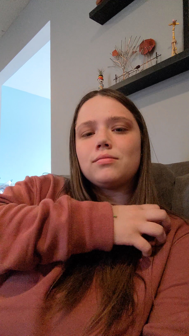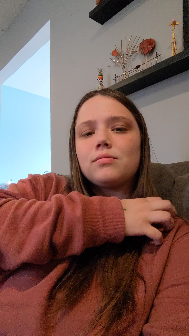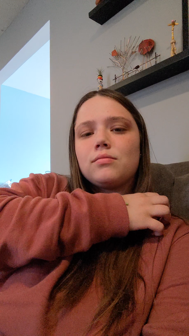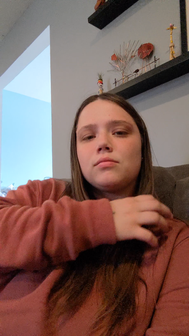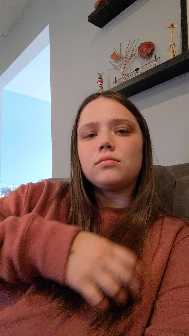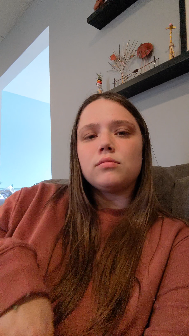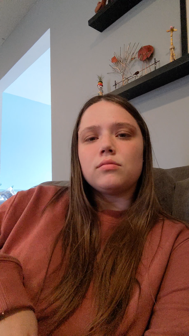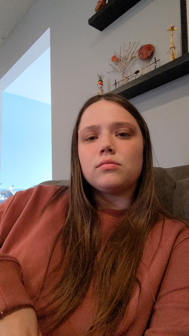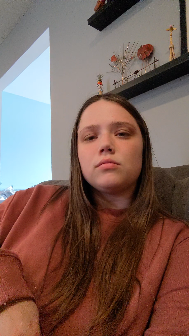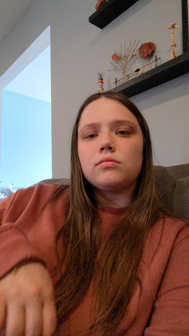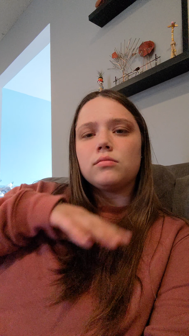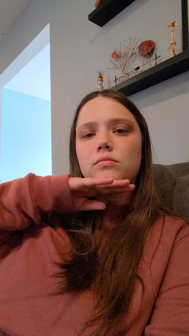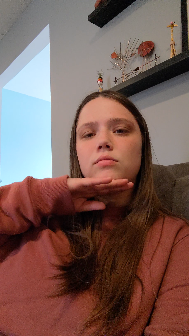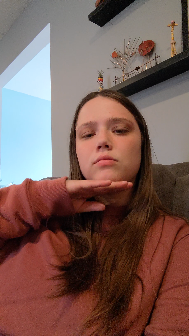full